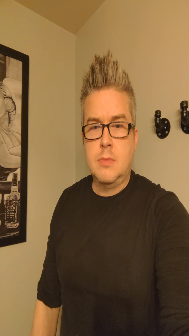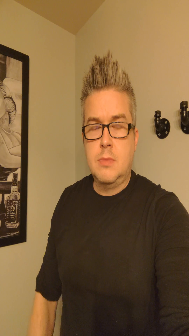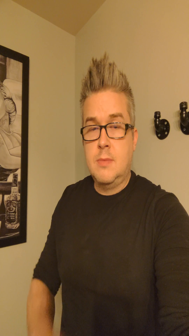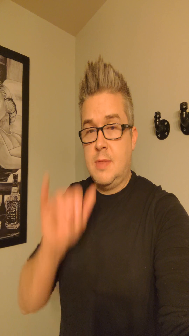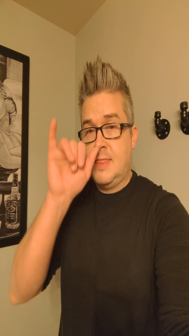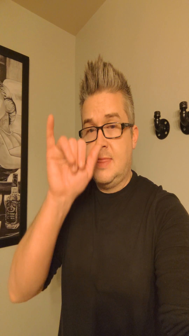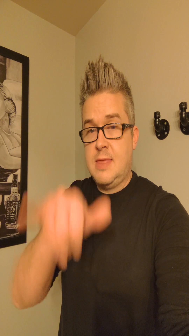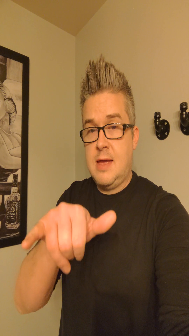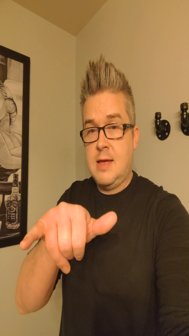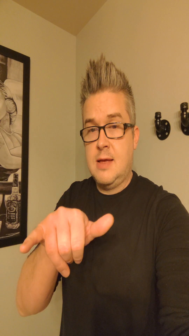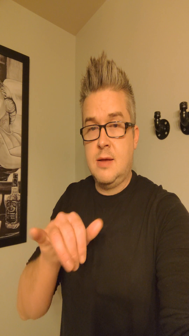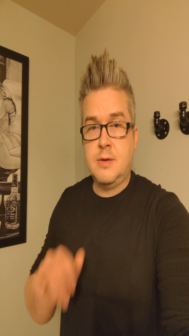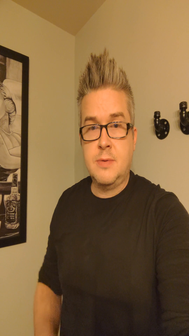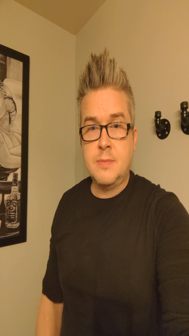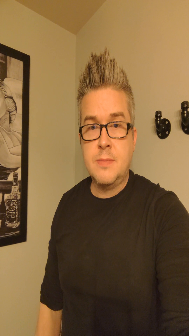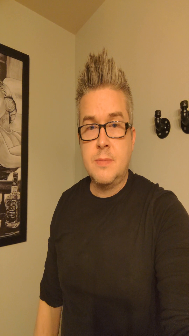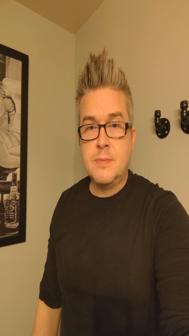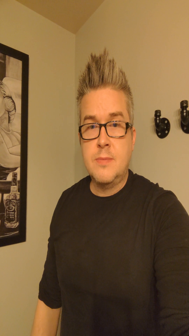that